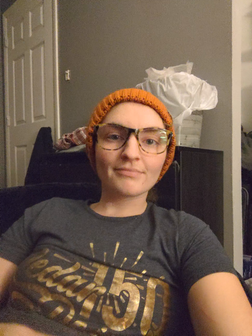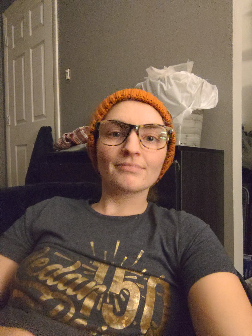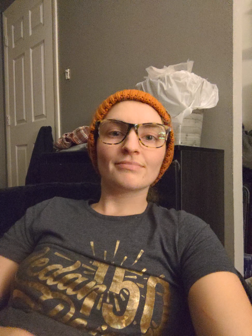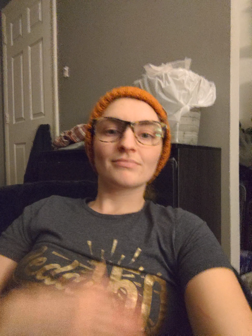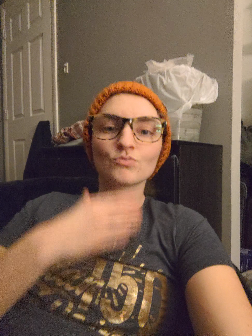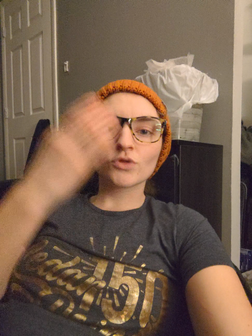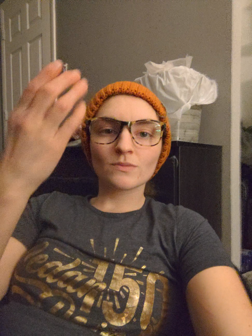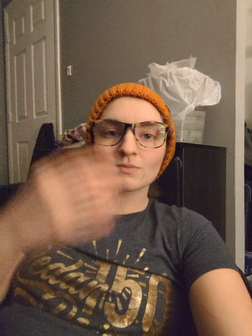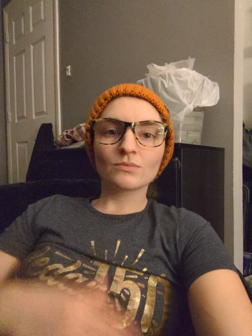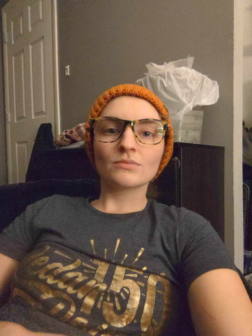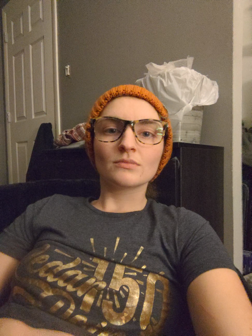giraffe